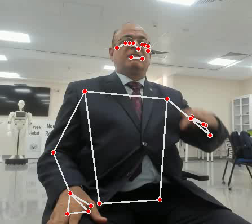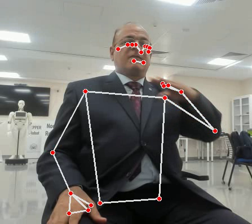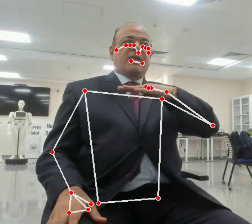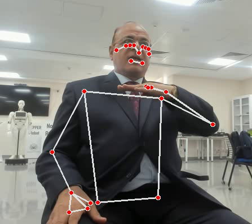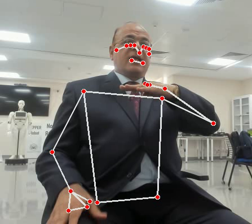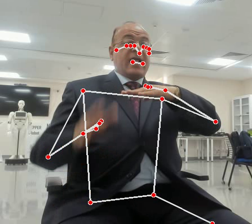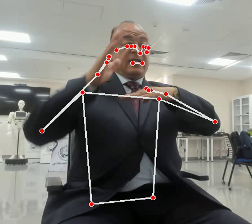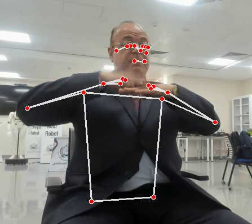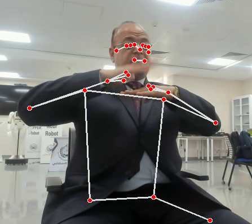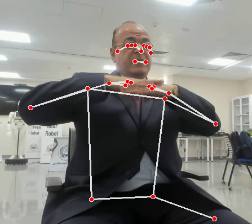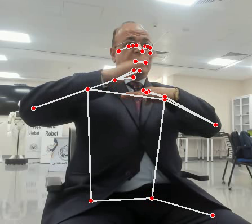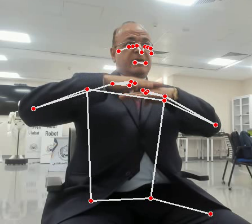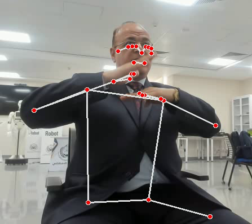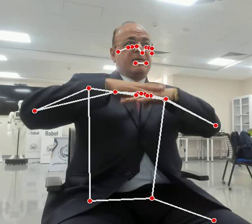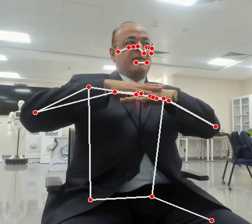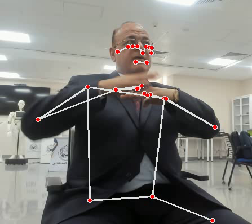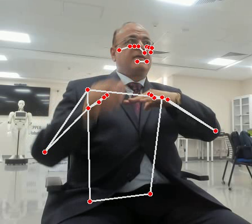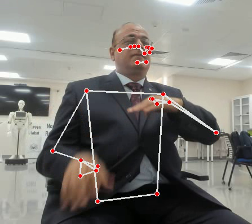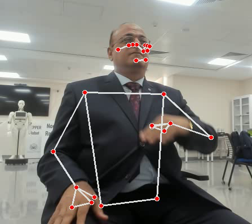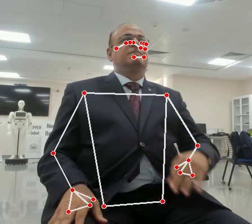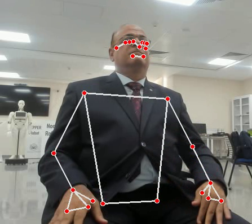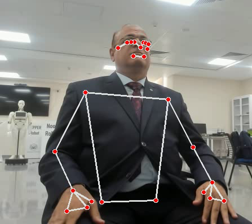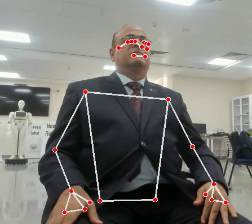ehtrem nfsk